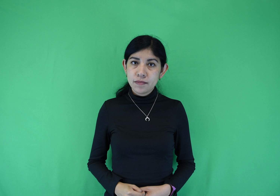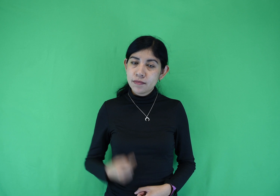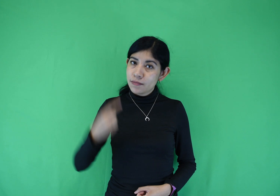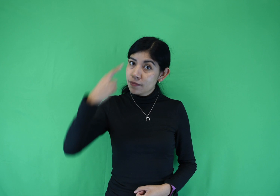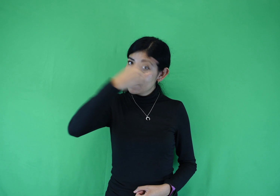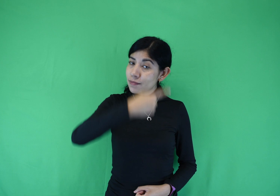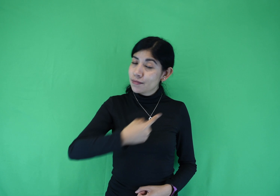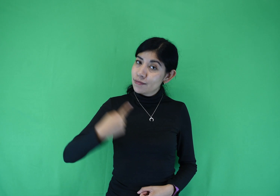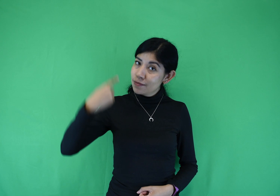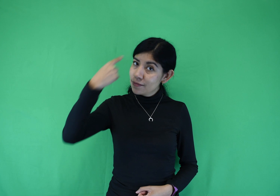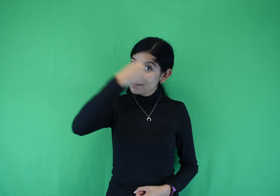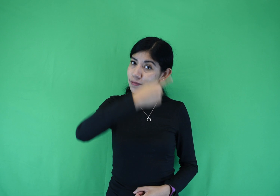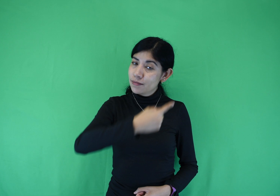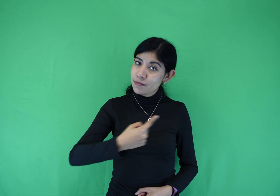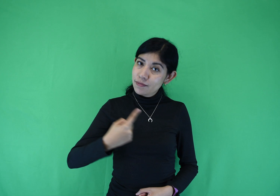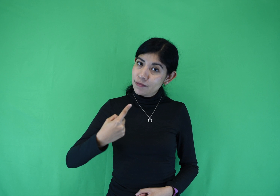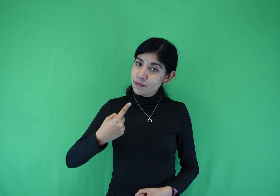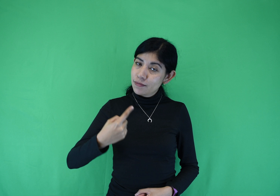rostro